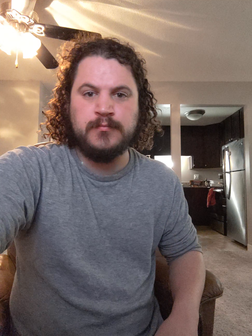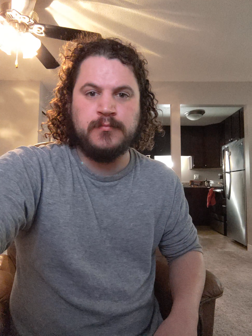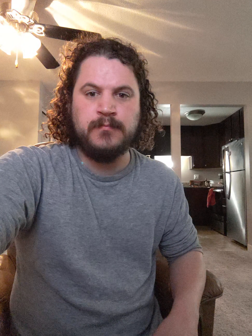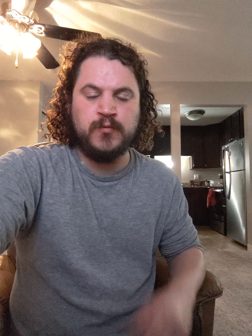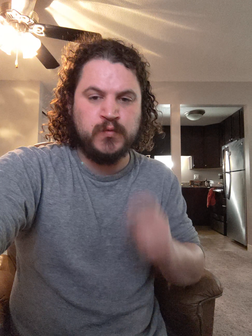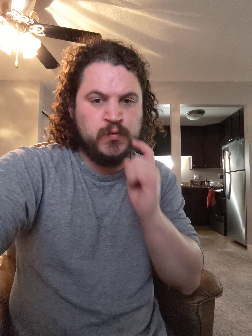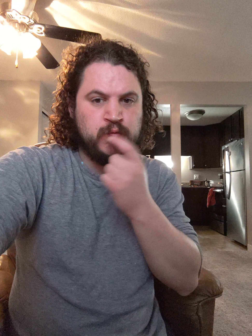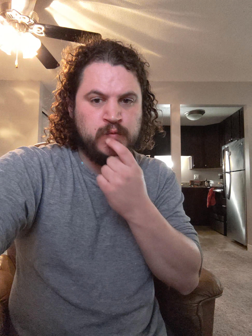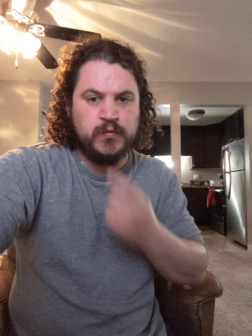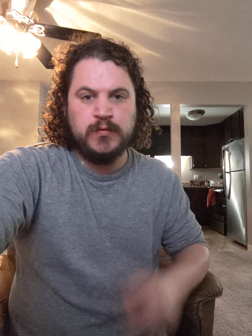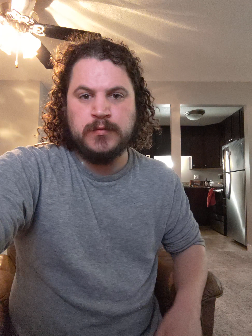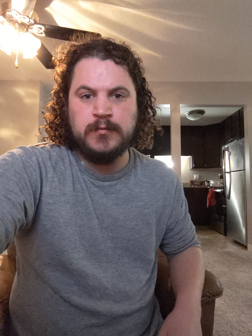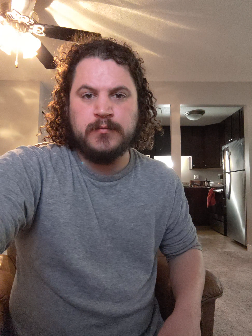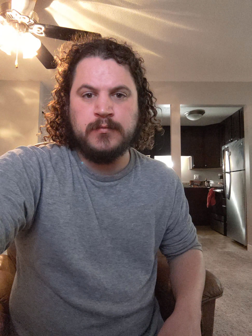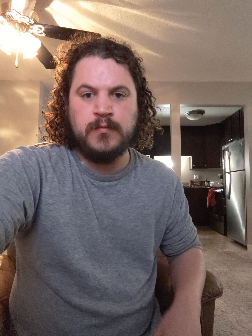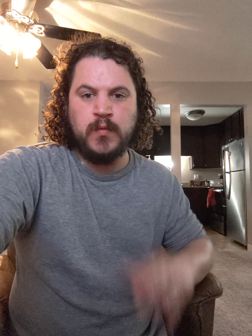tooth